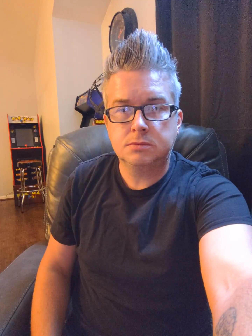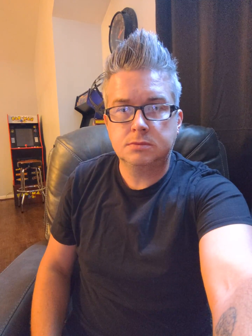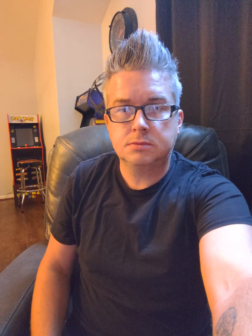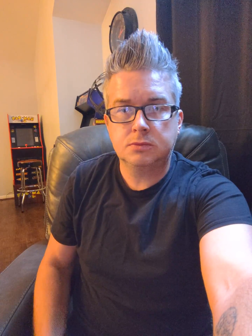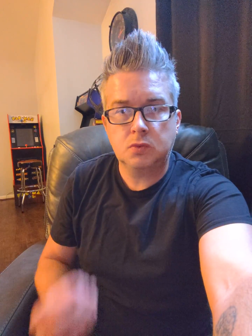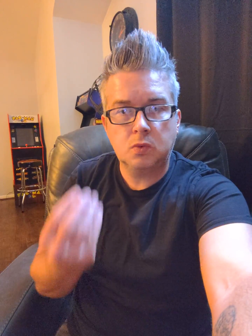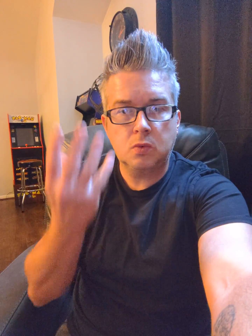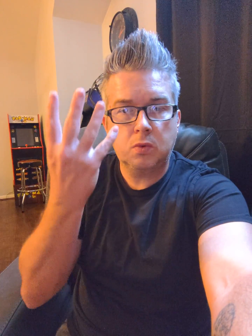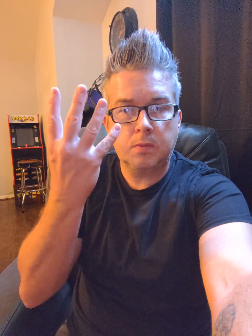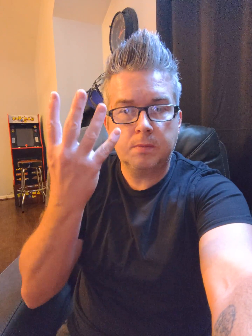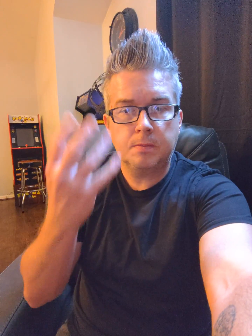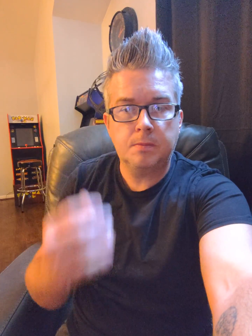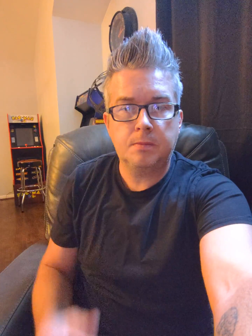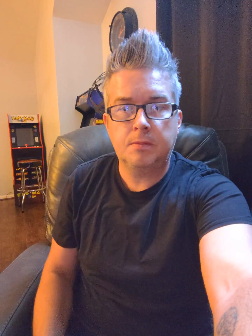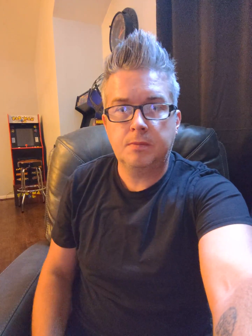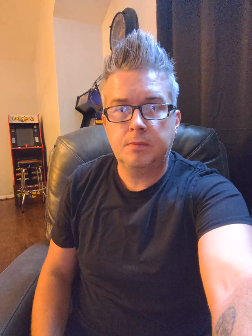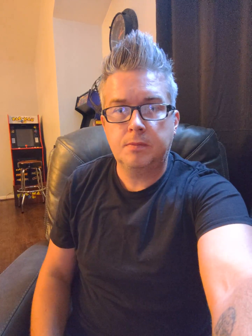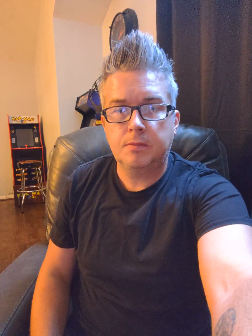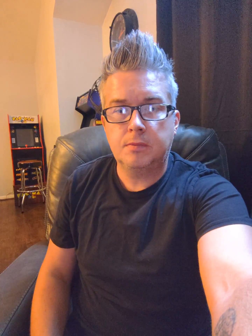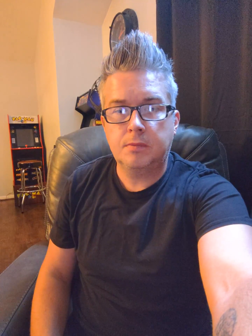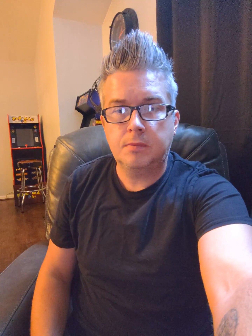plants